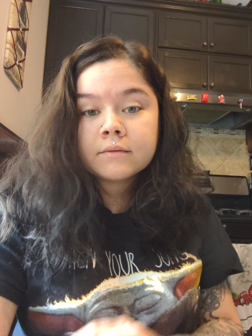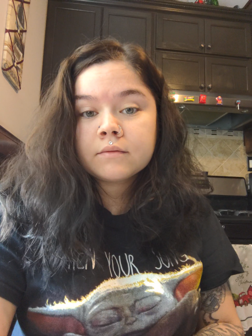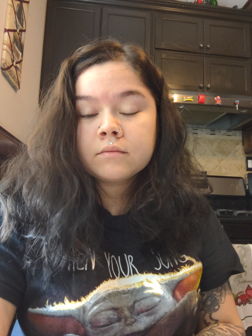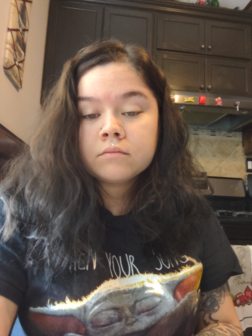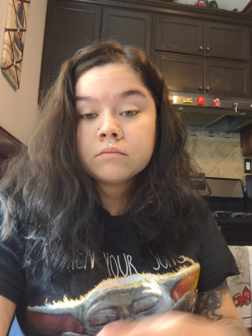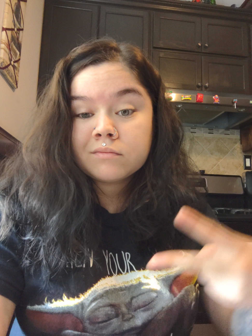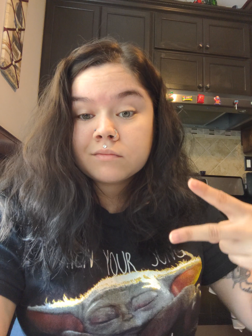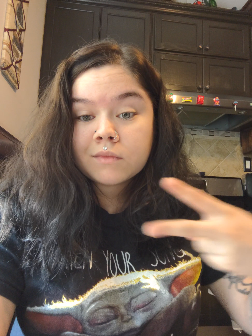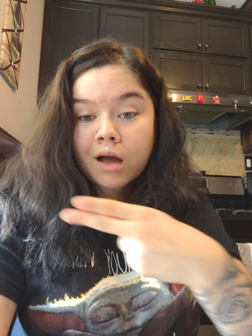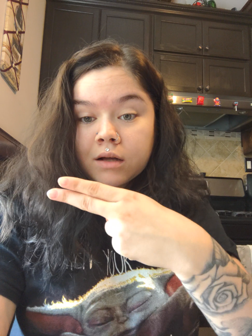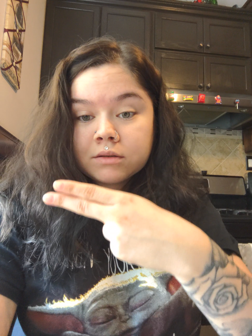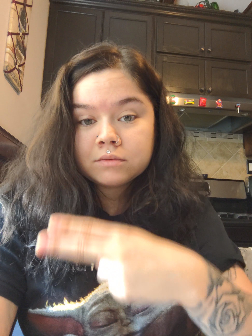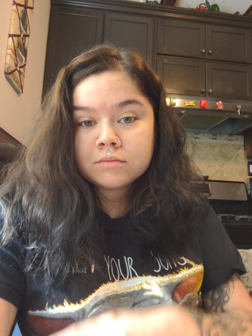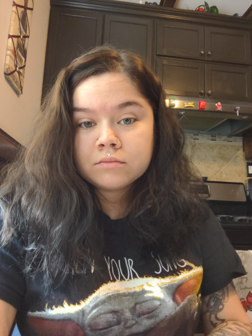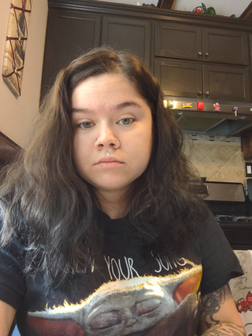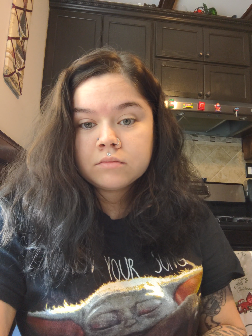cut